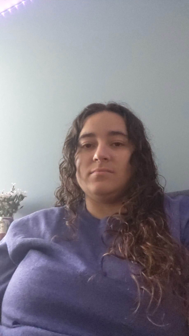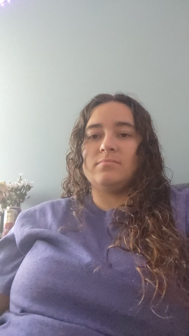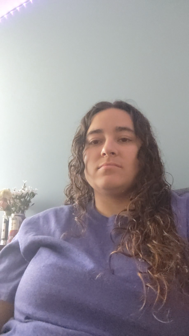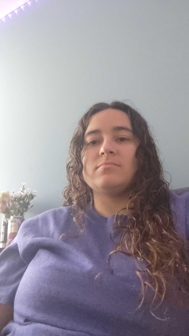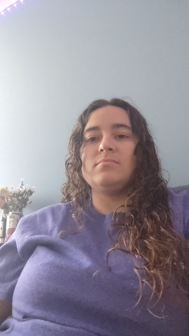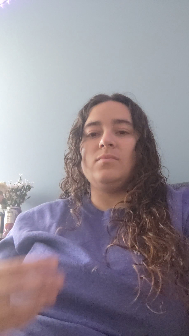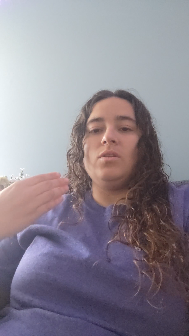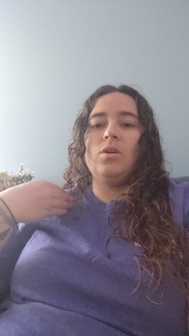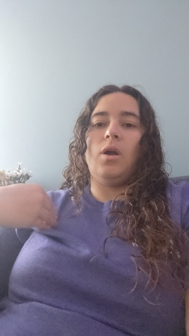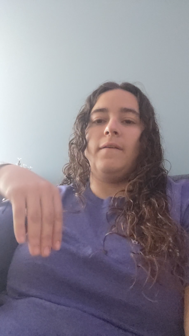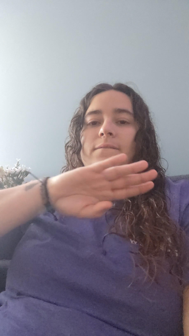scarf